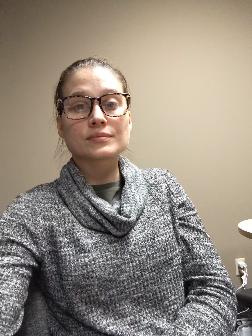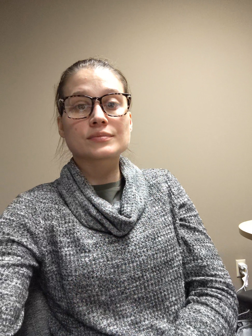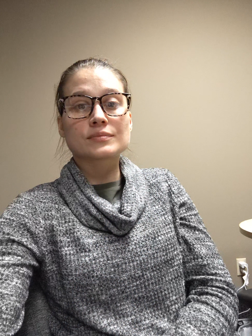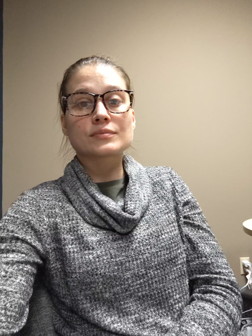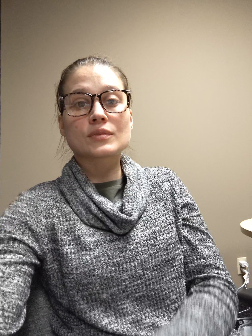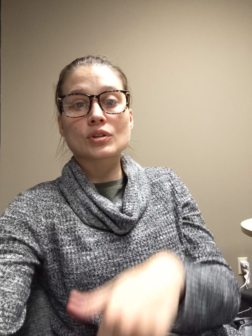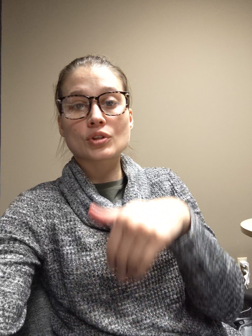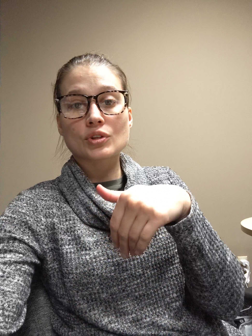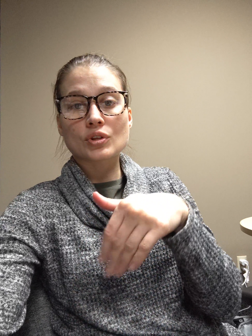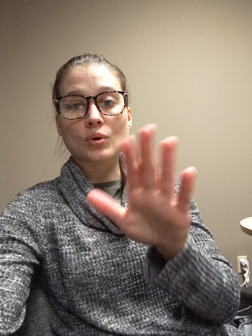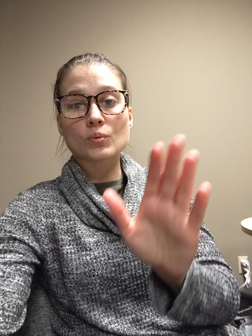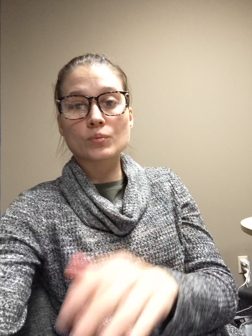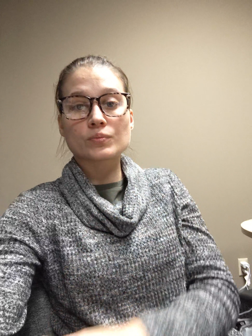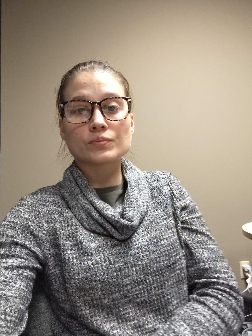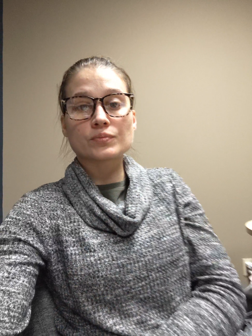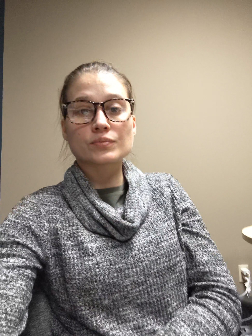go